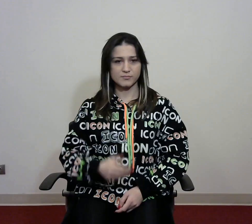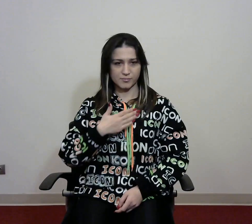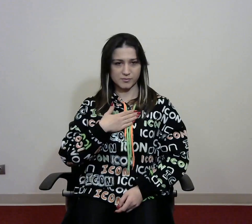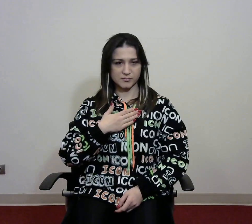mənim